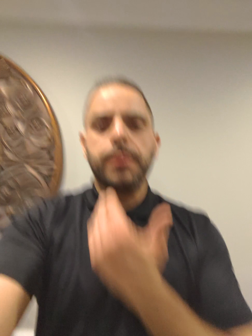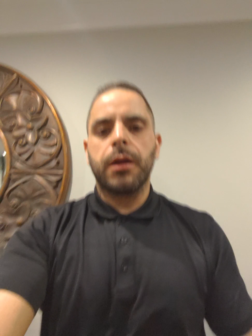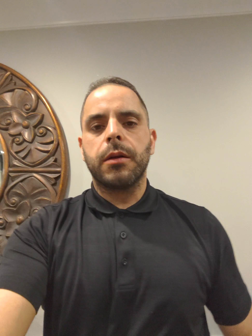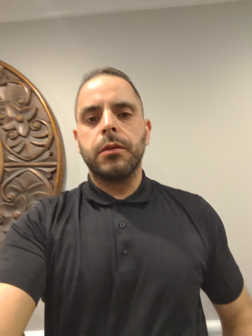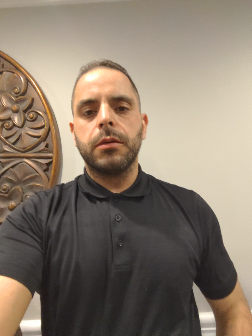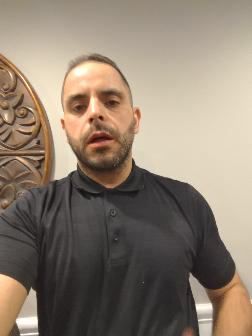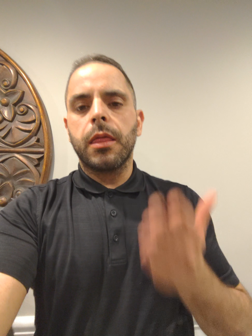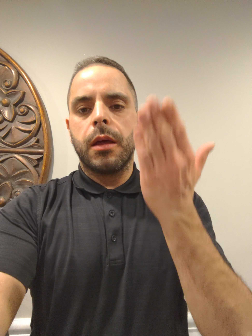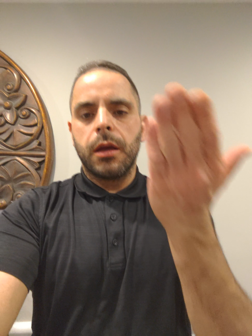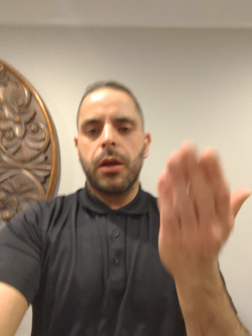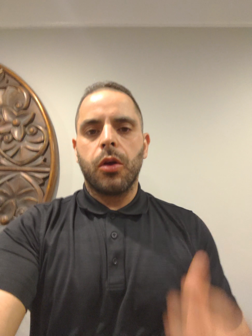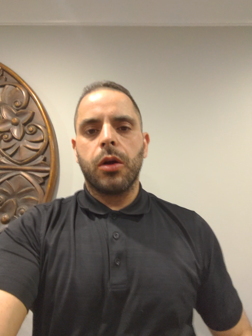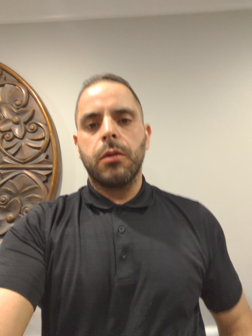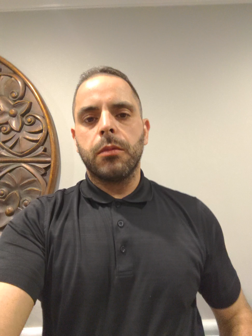there